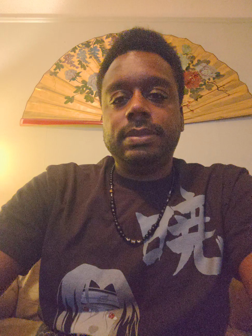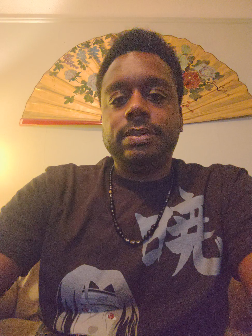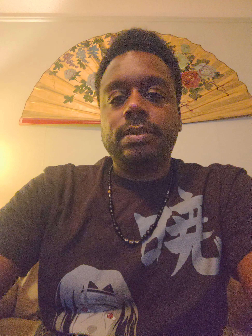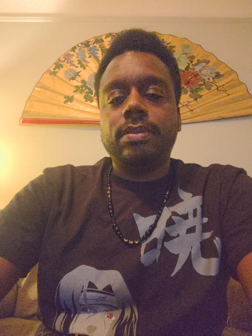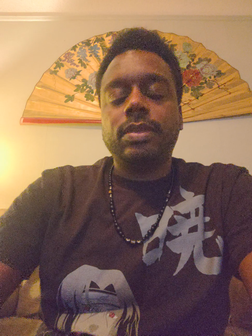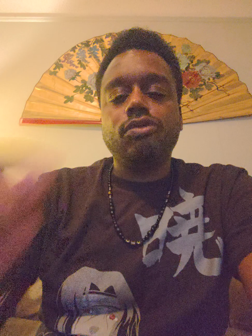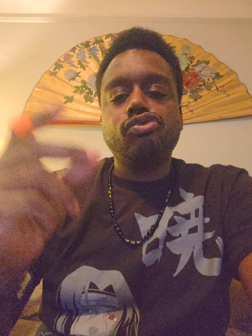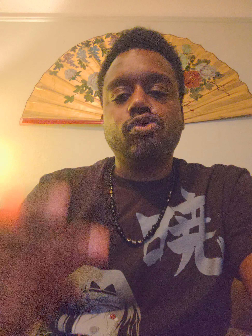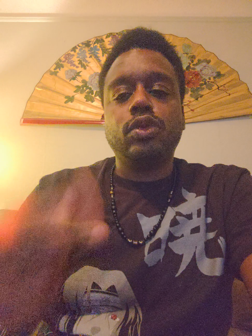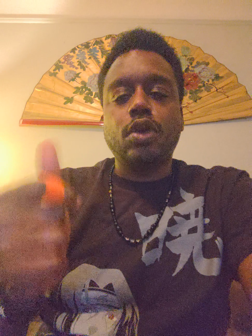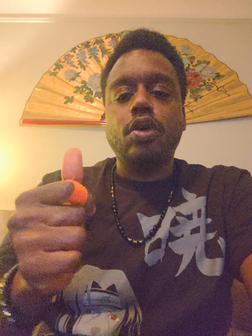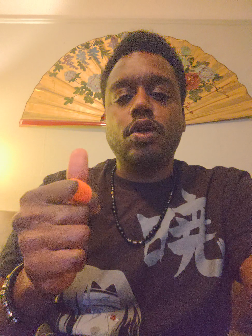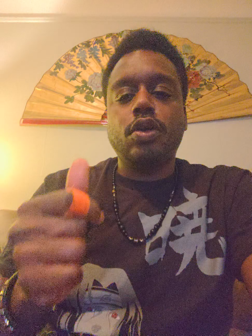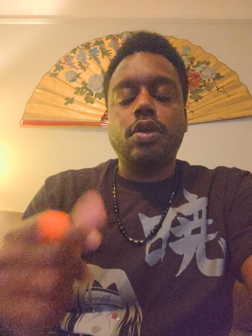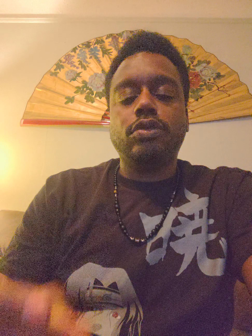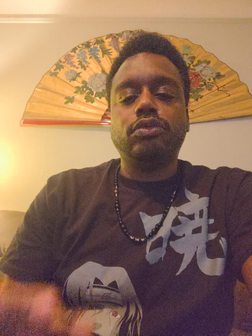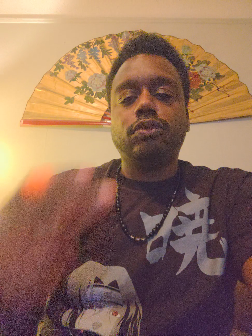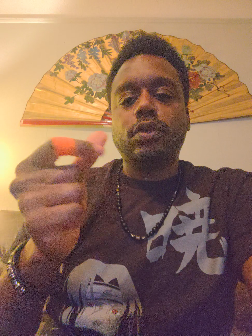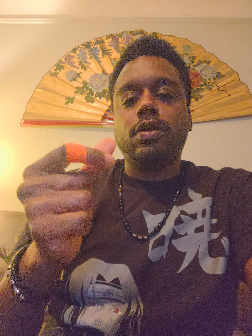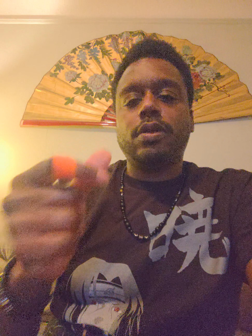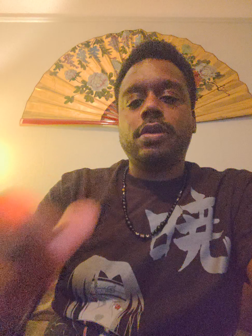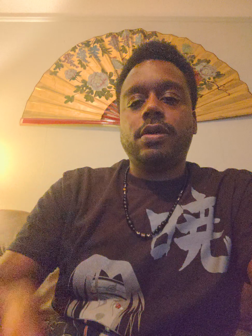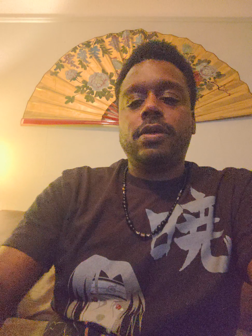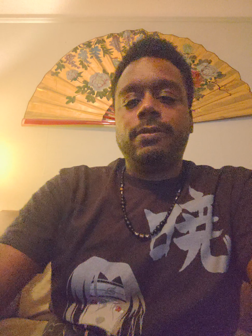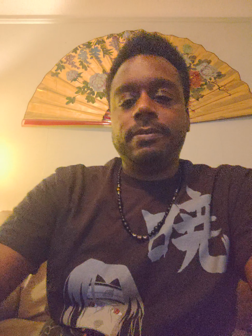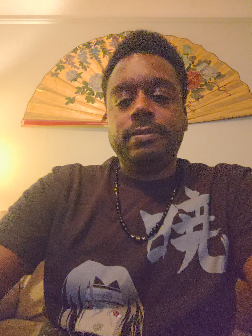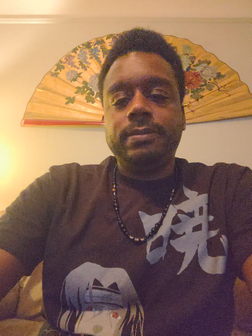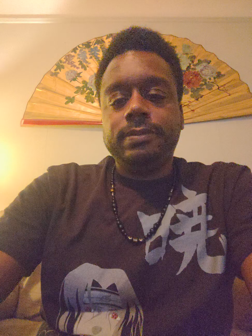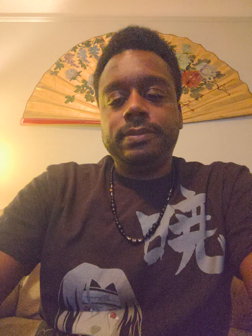dog